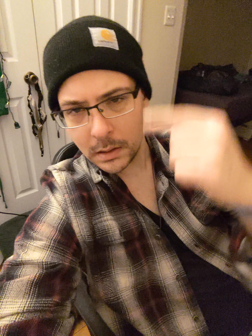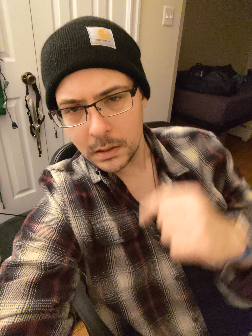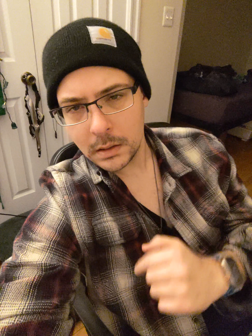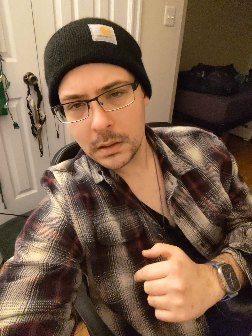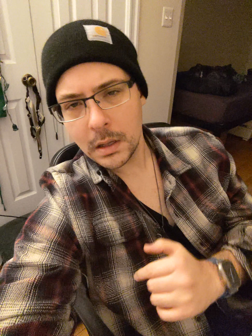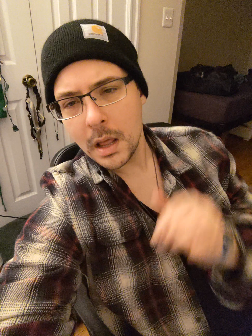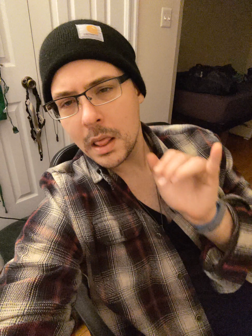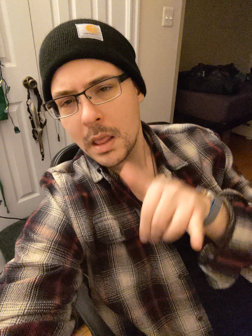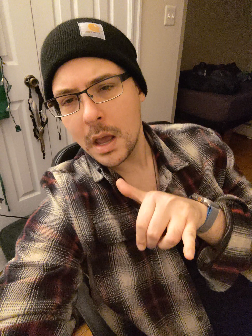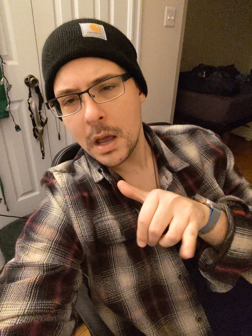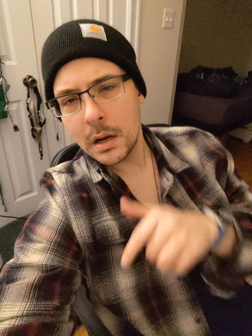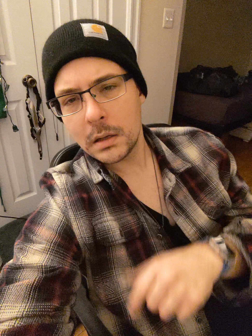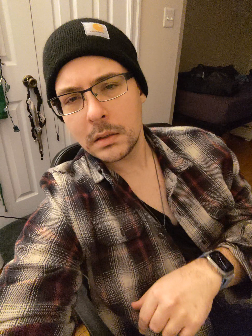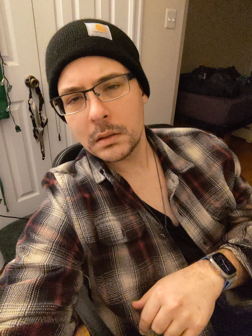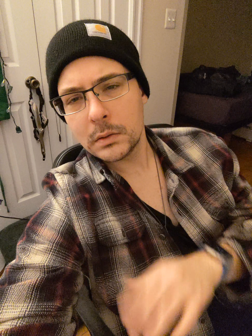that